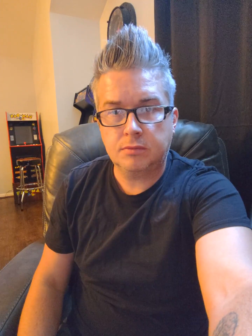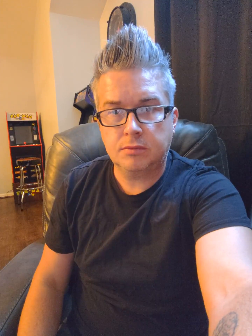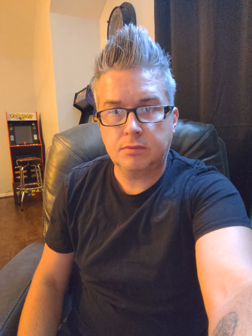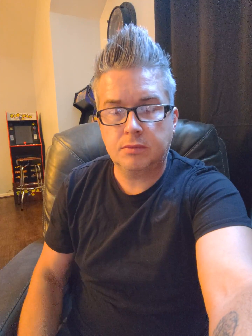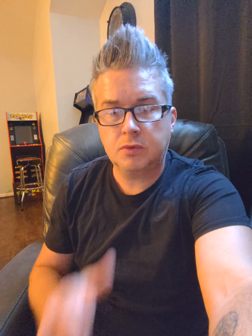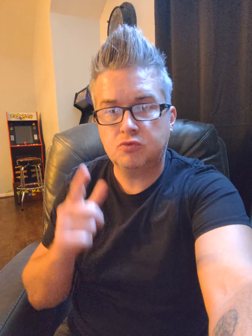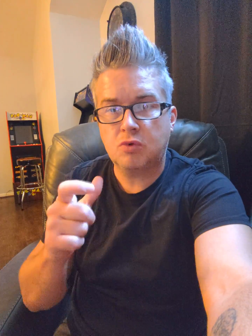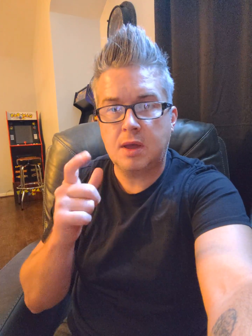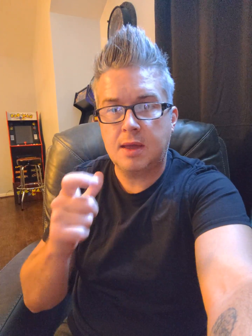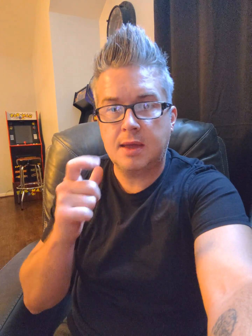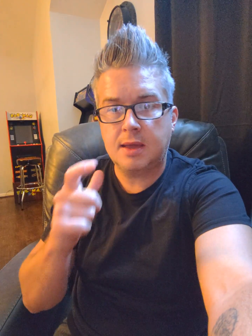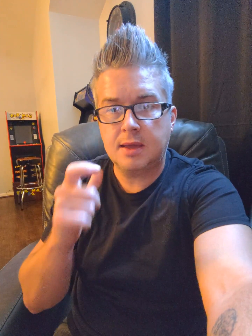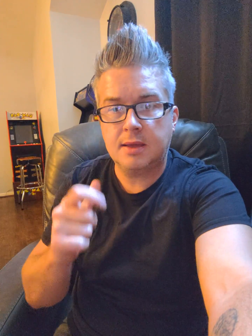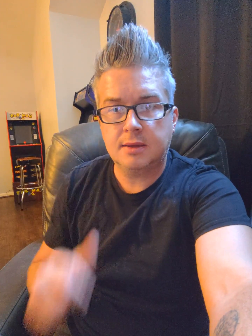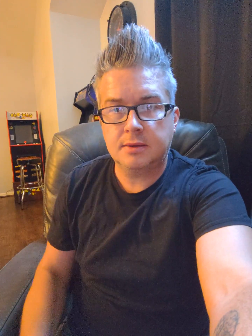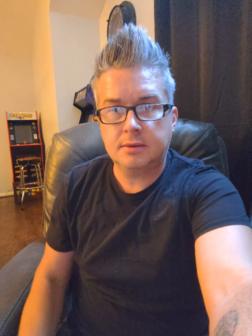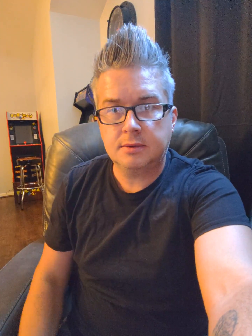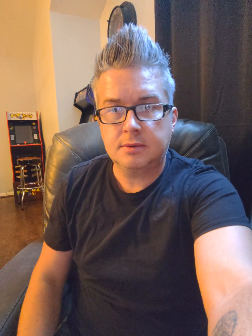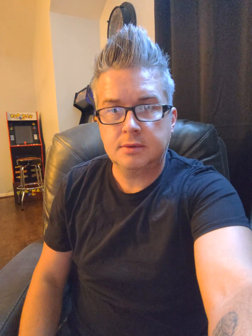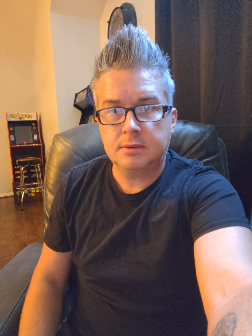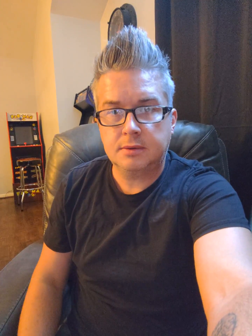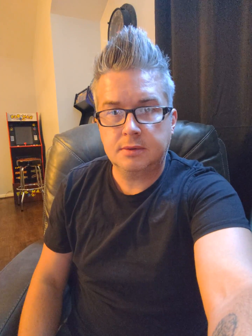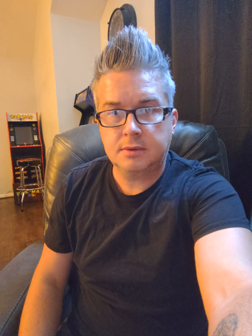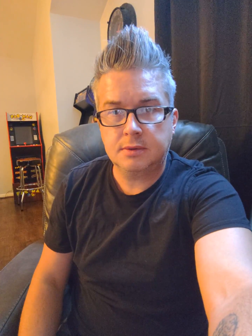run